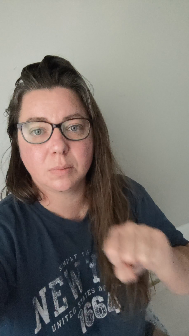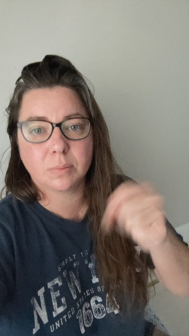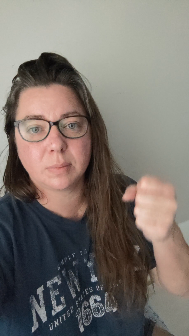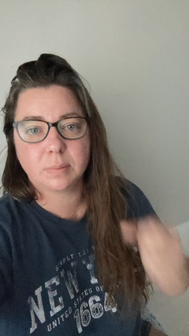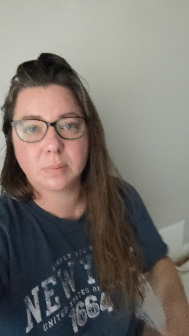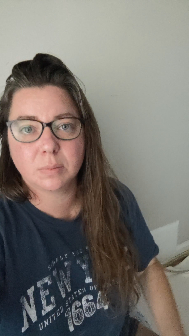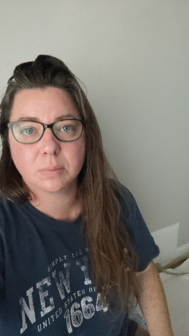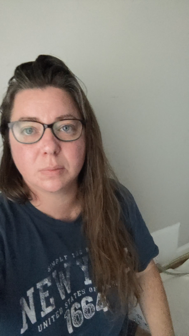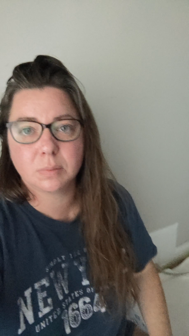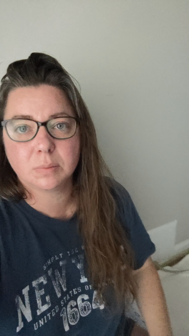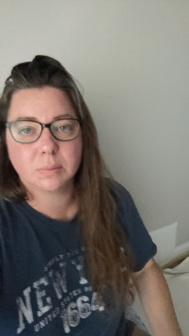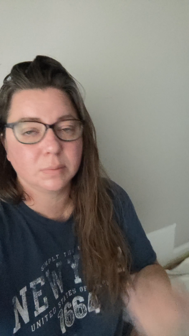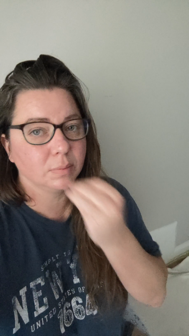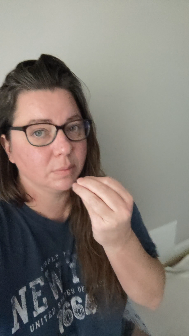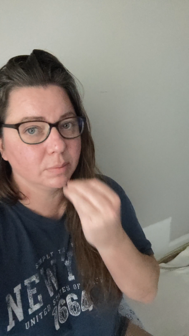eat